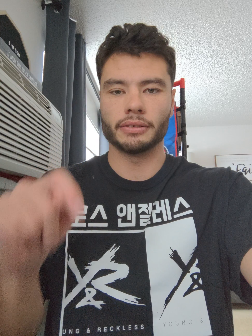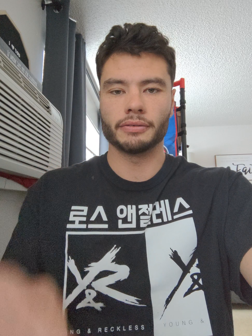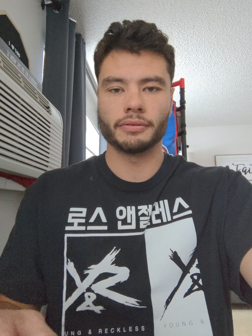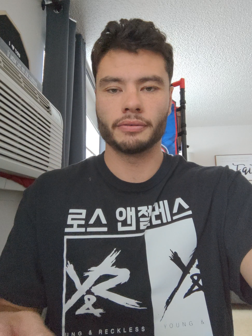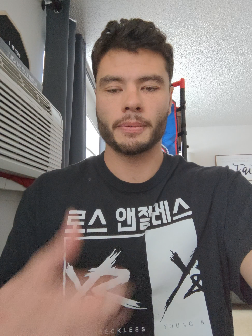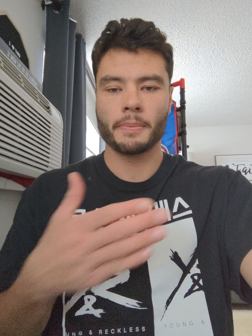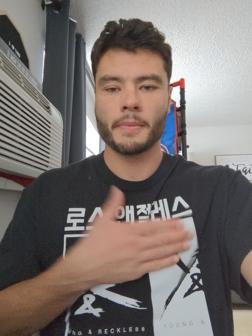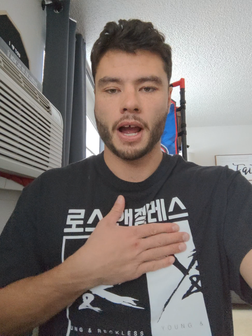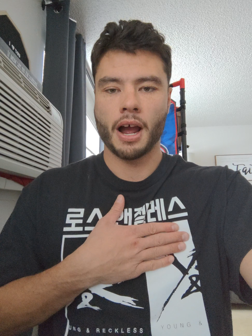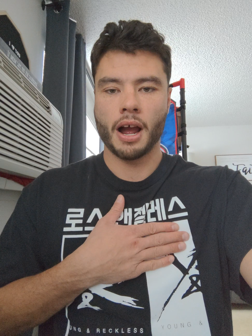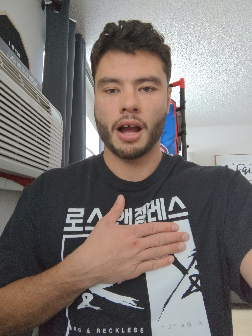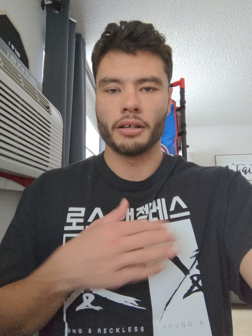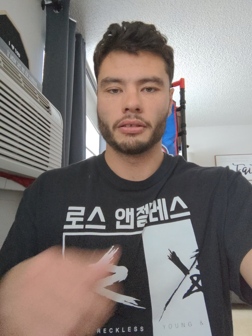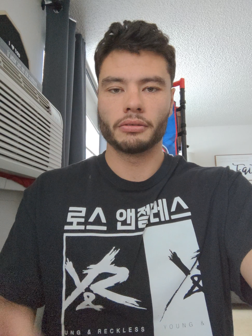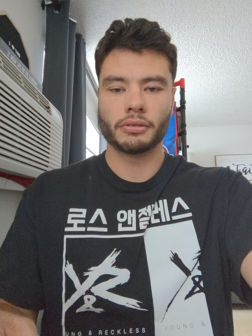my